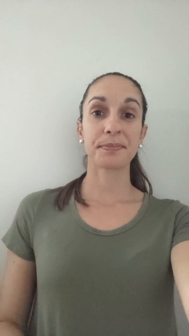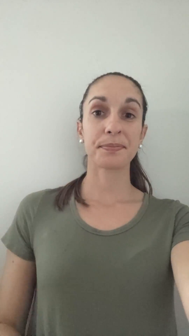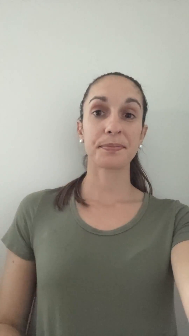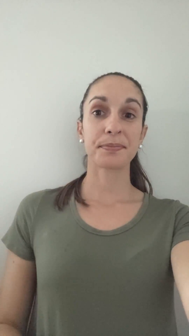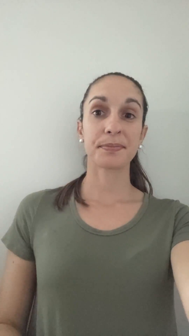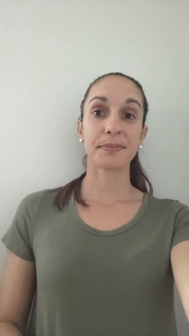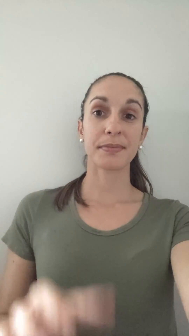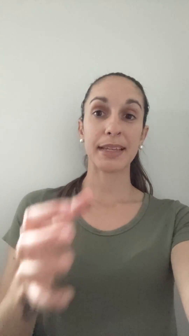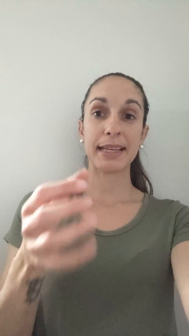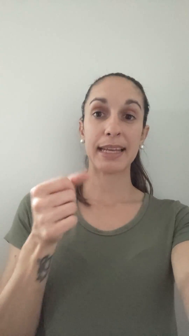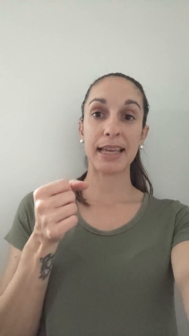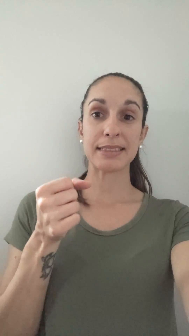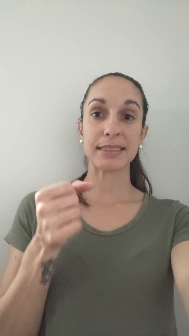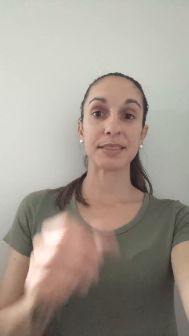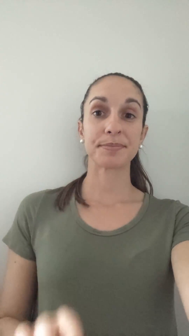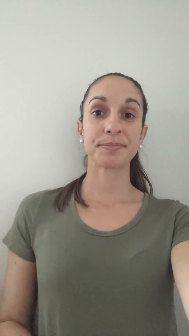get